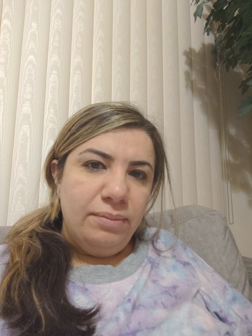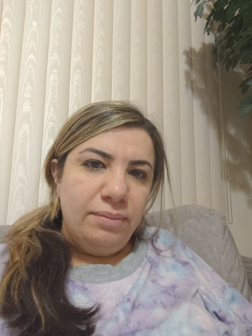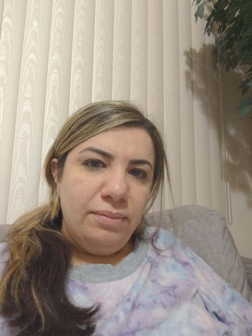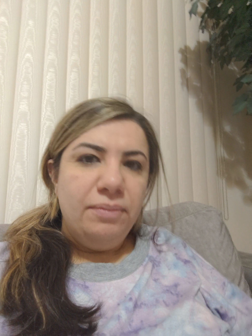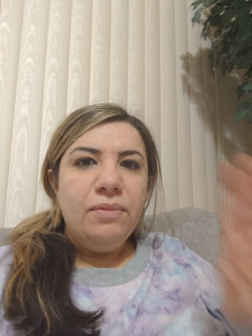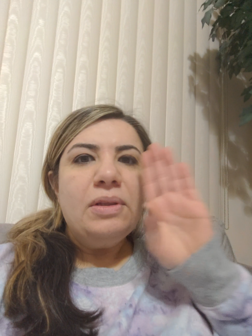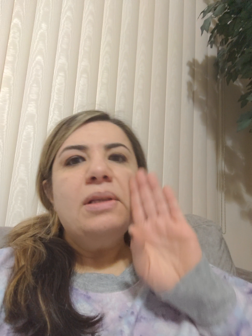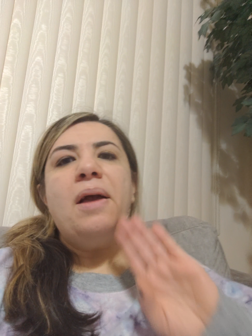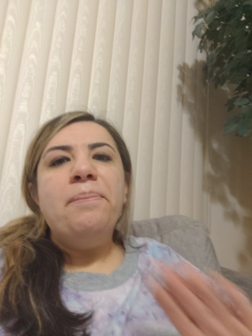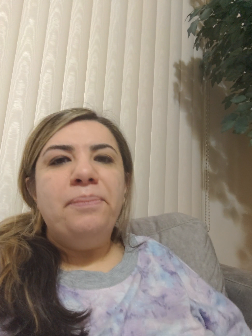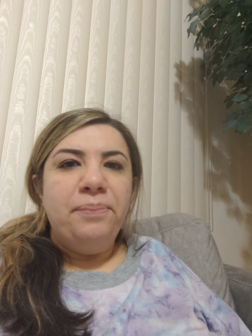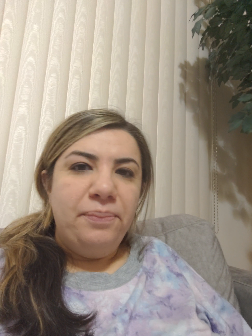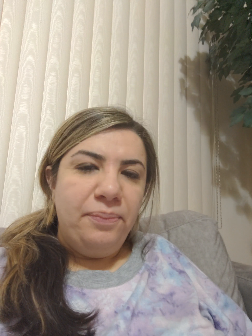brown